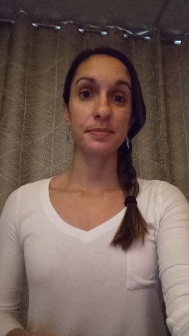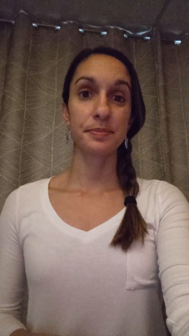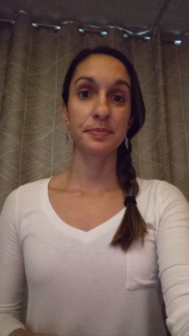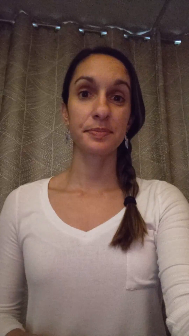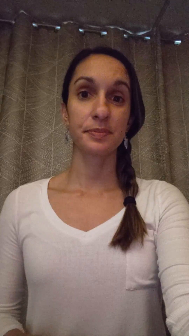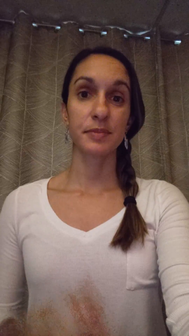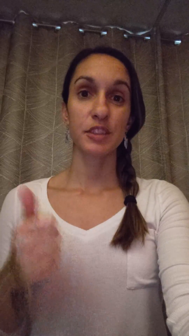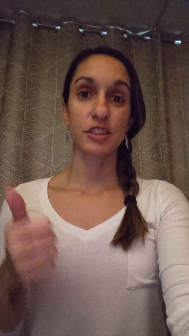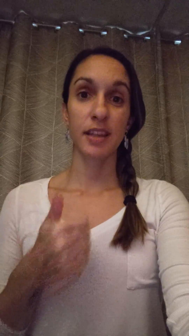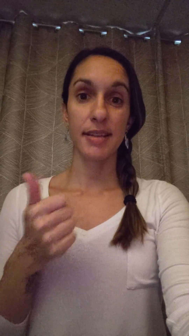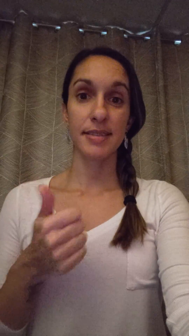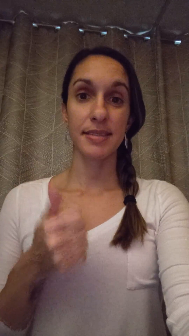chase